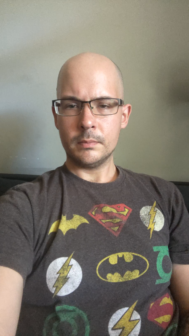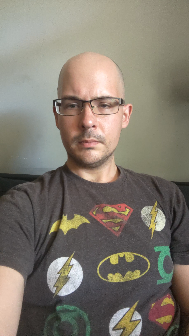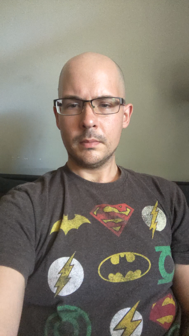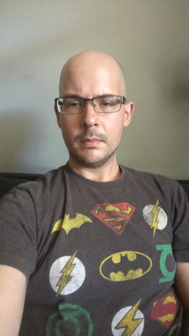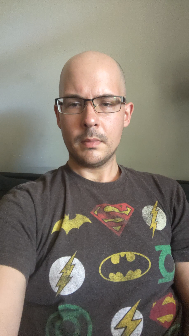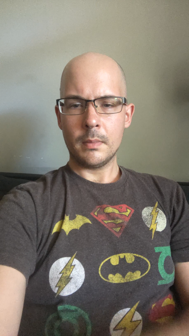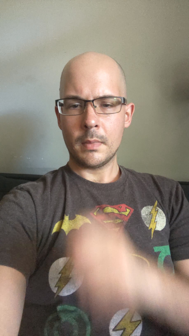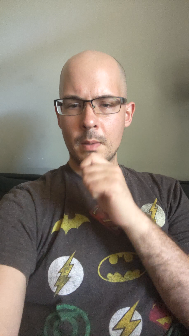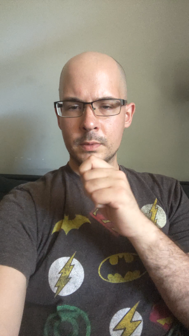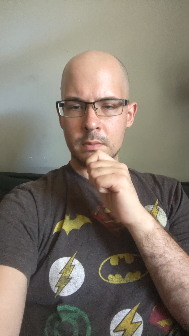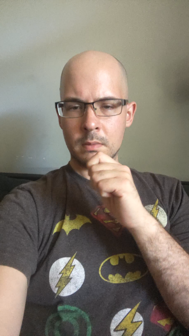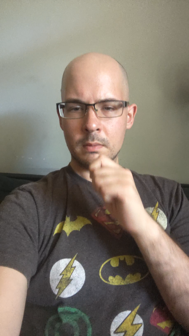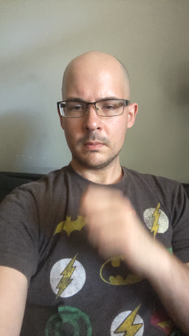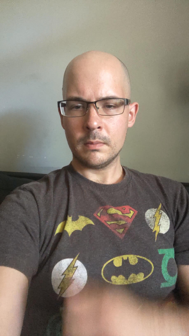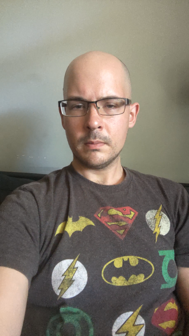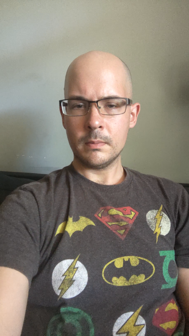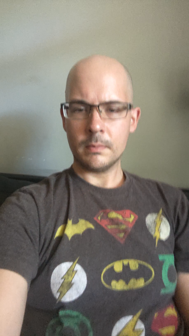popsicle